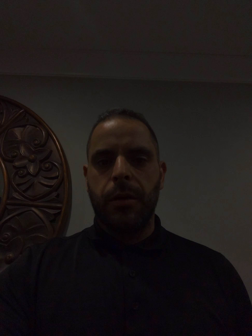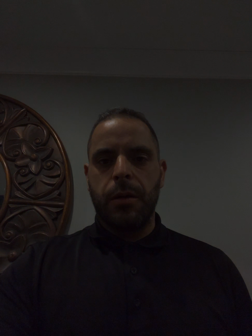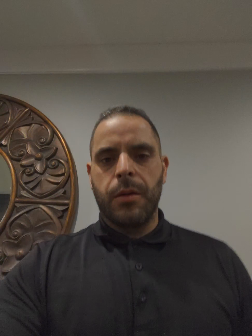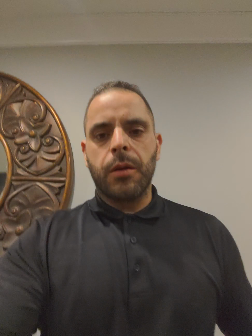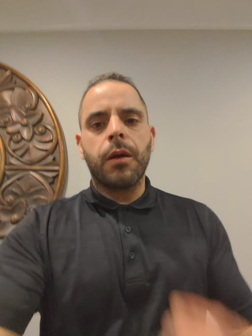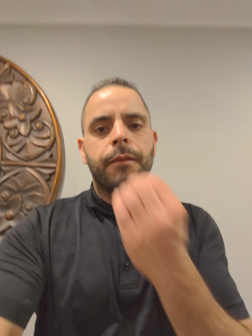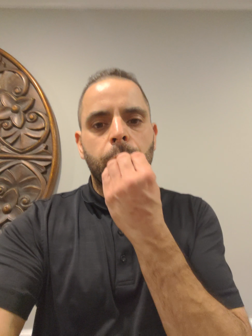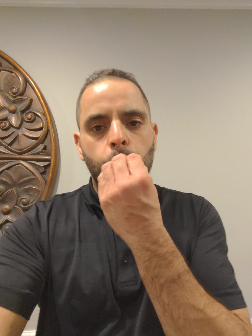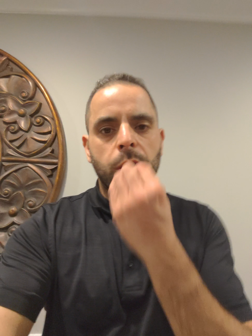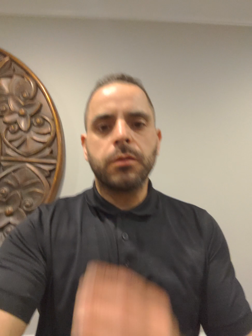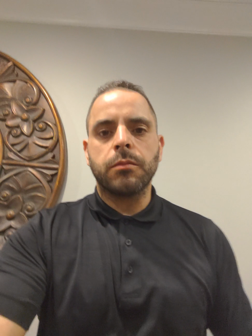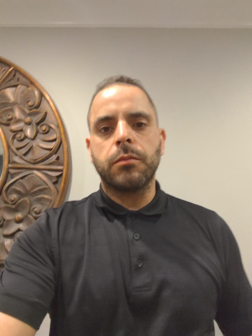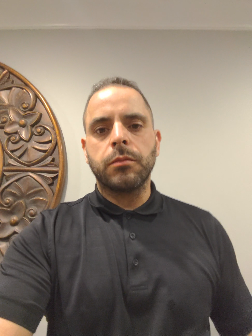food